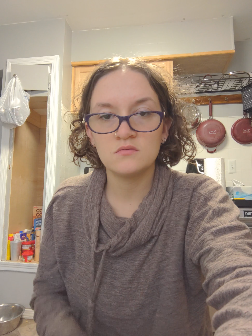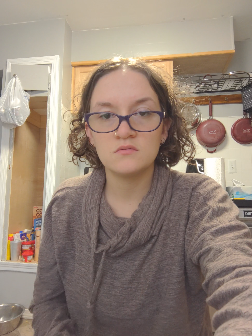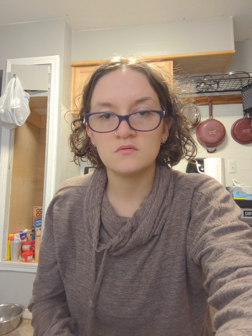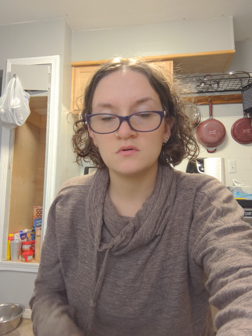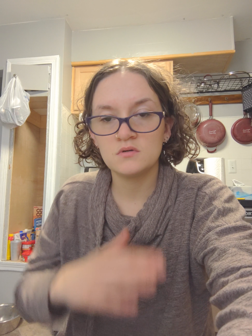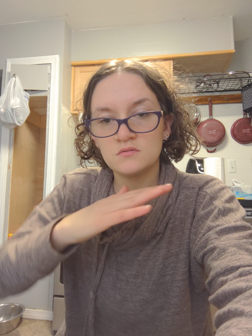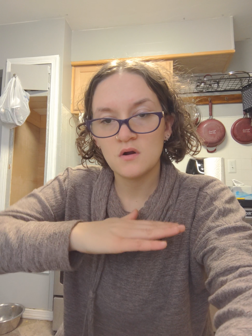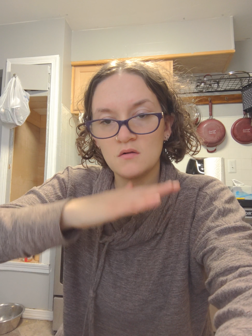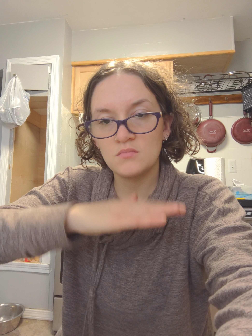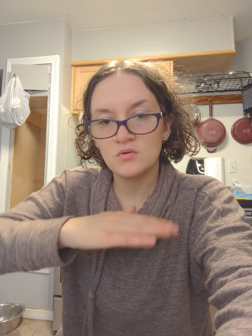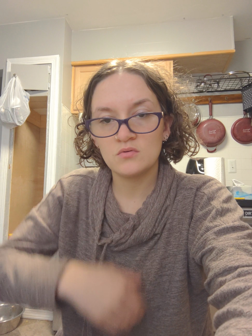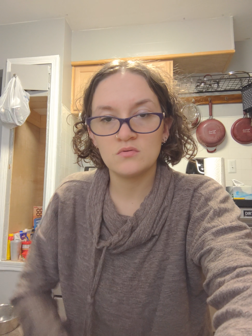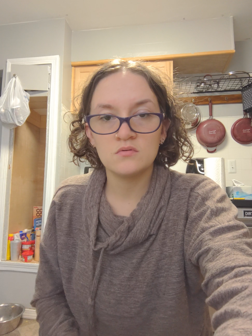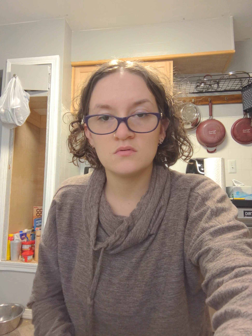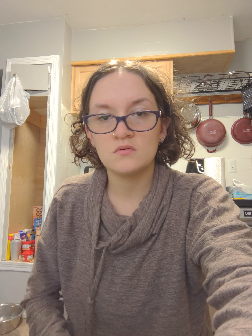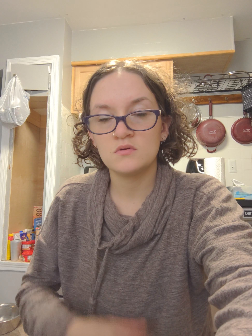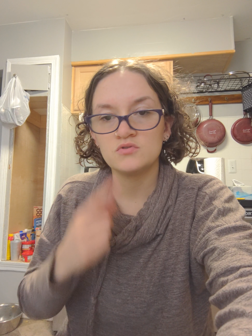table